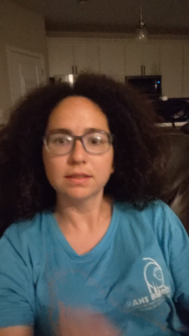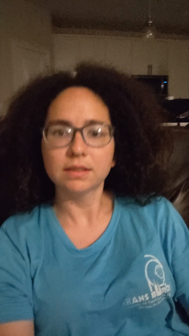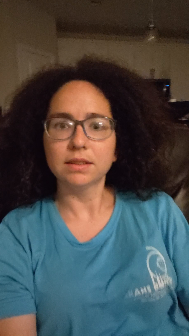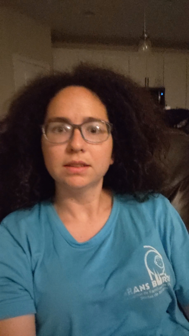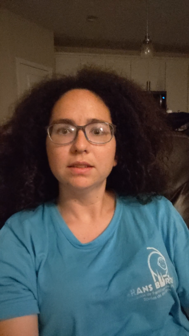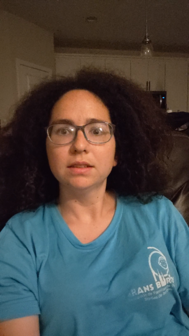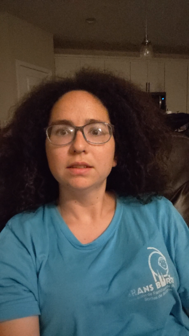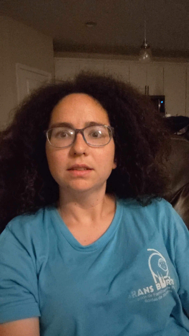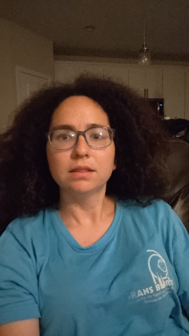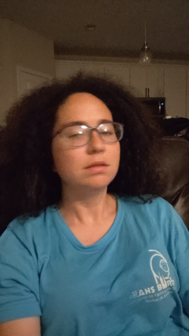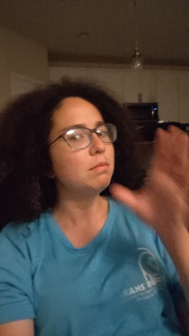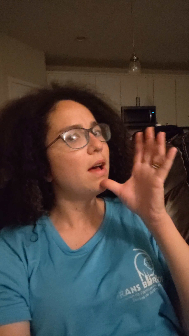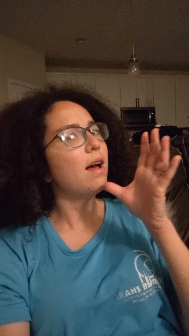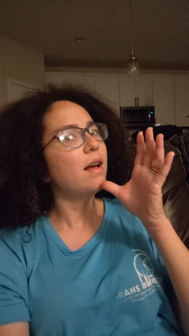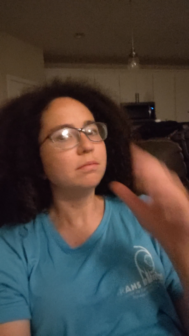mommy